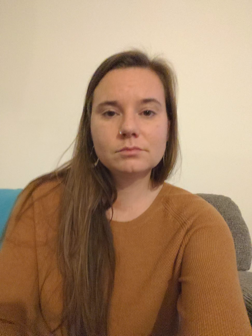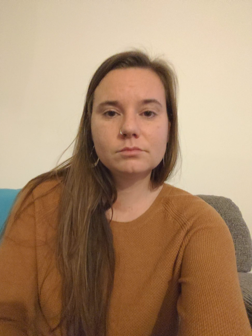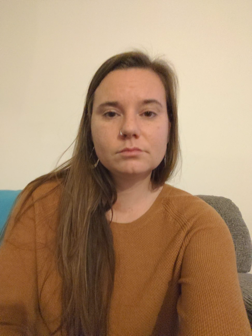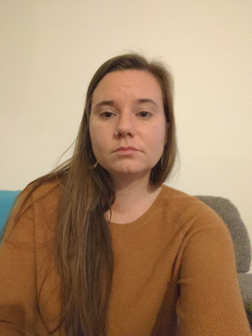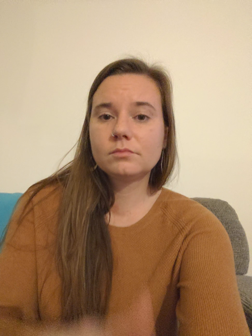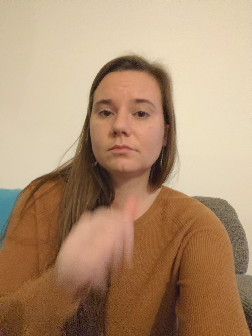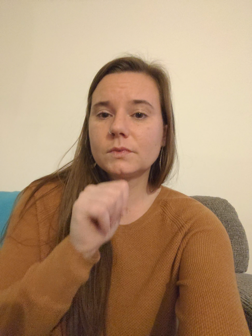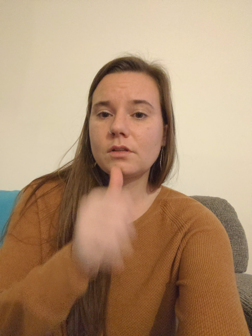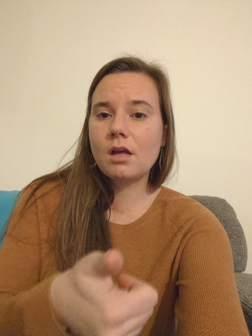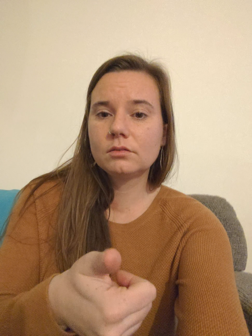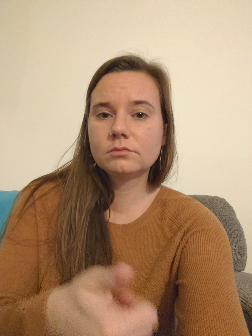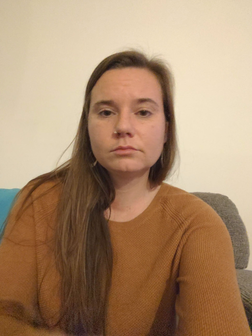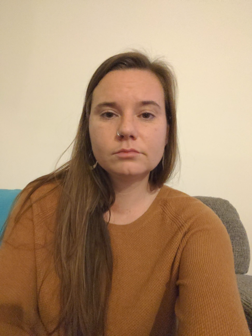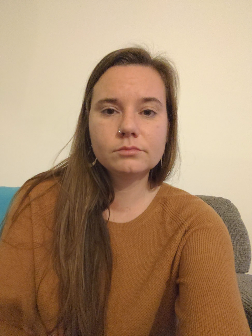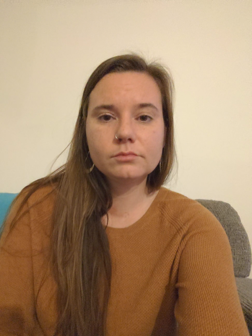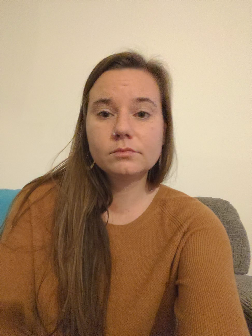not